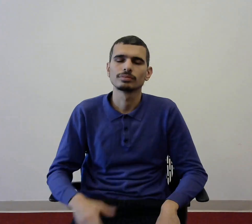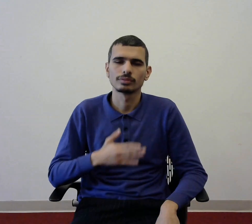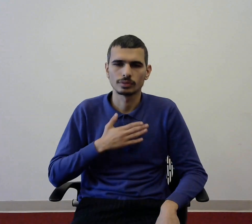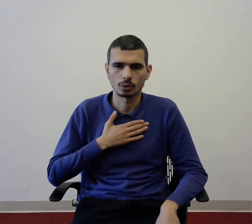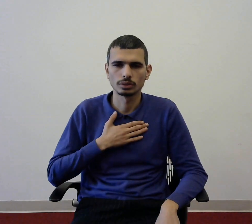mən